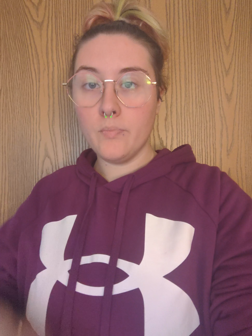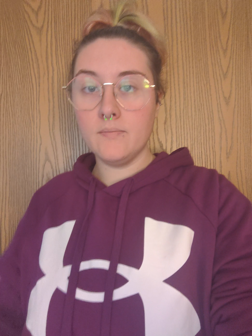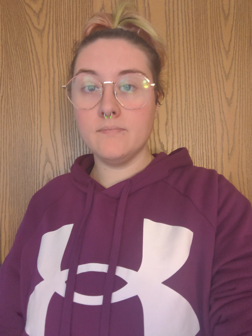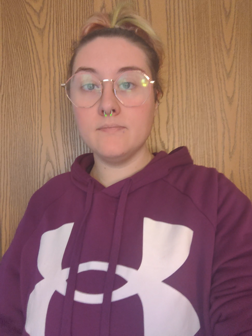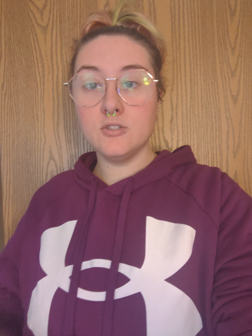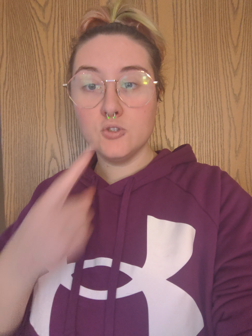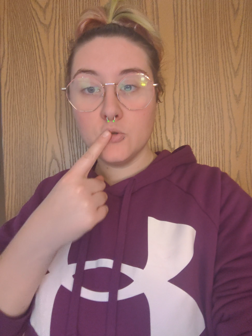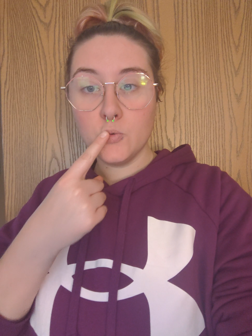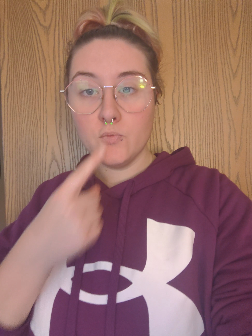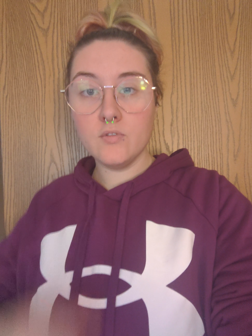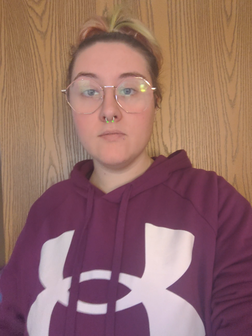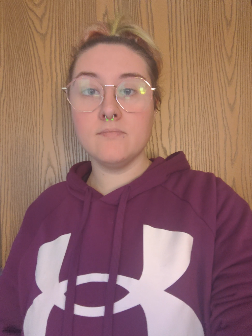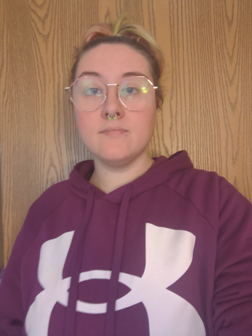tooth